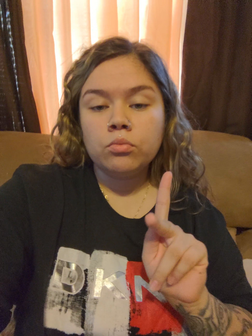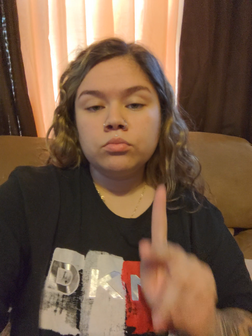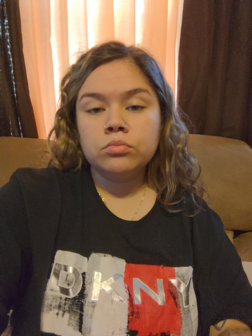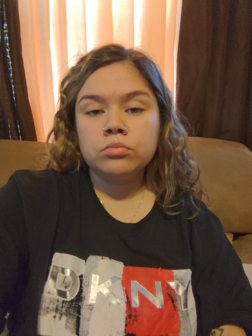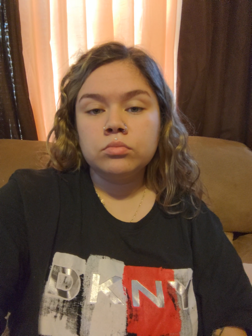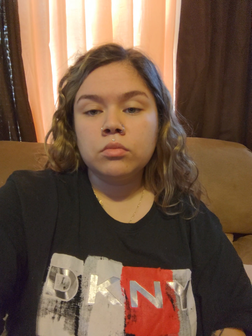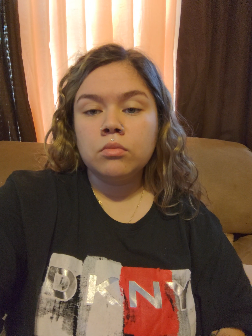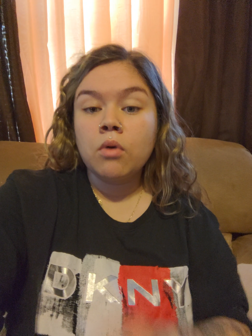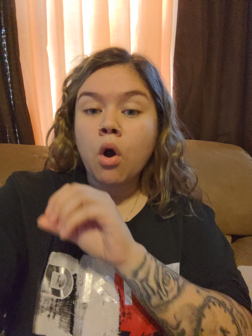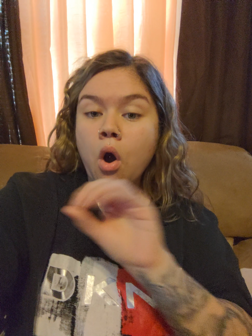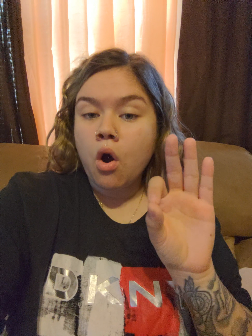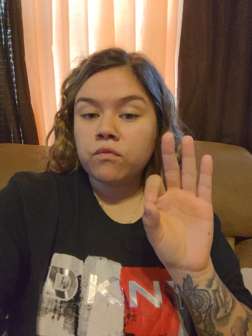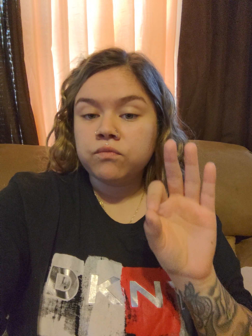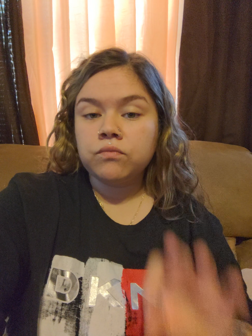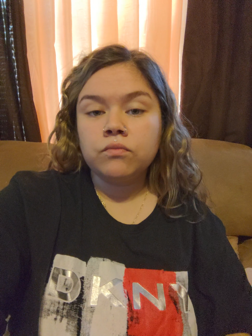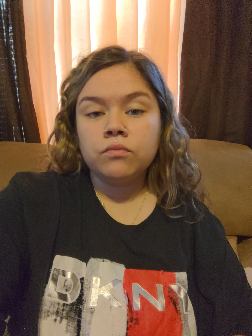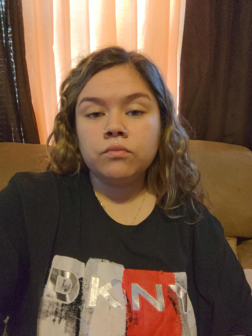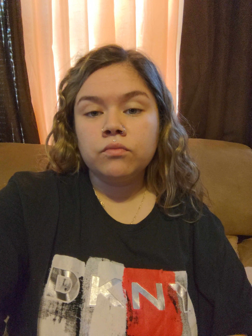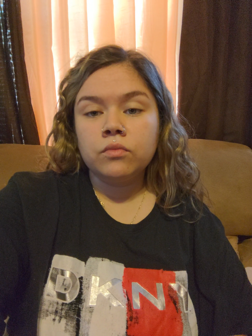of